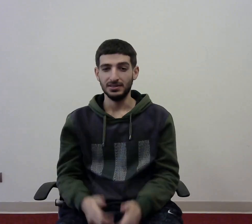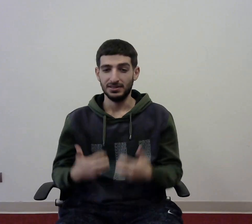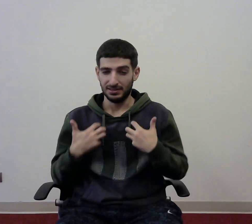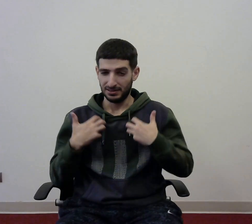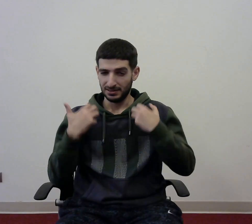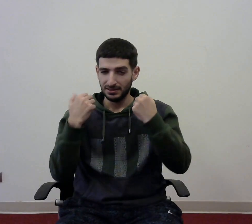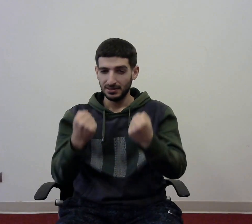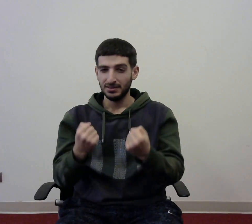sağlam